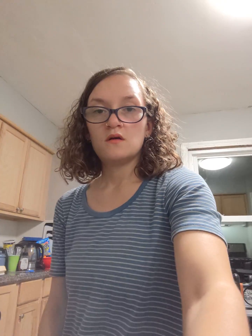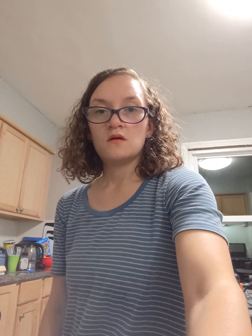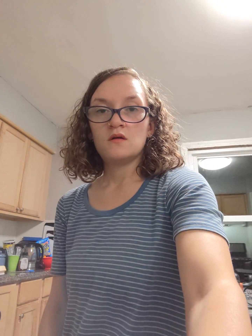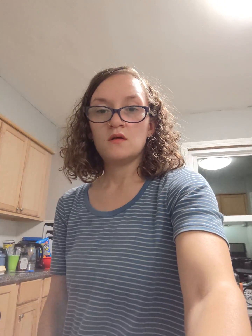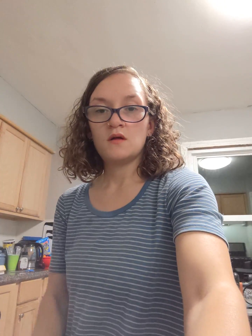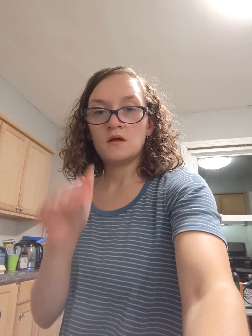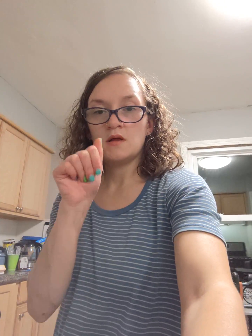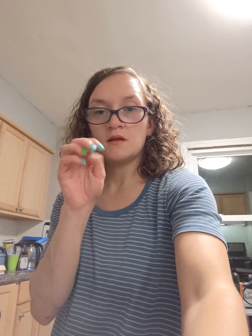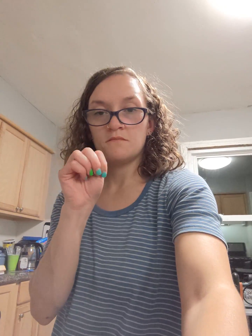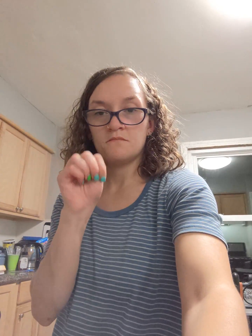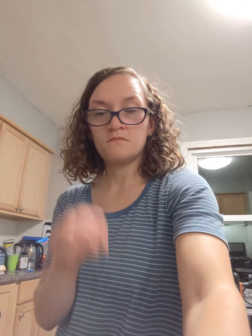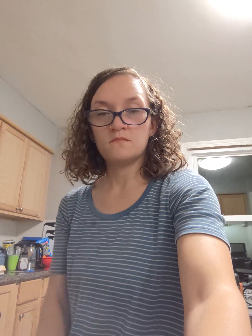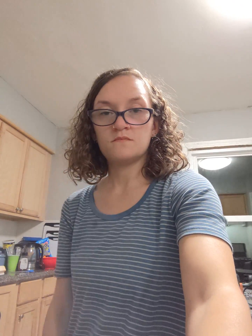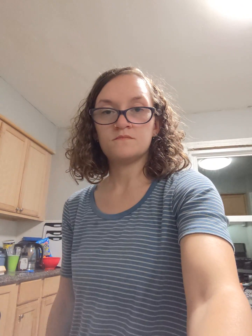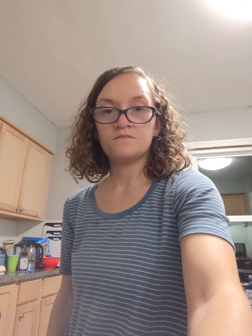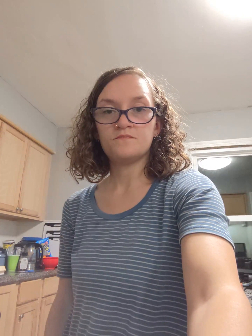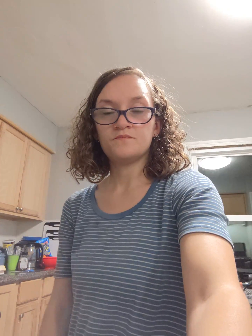am